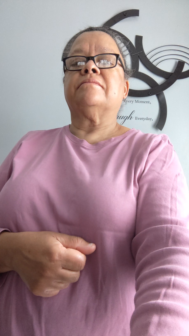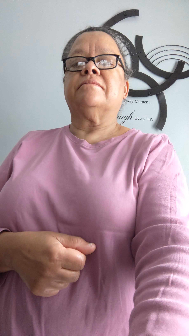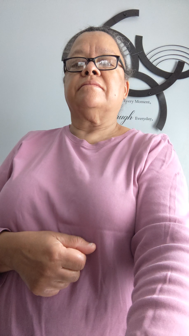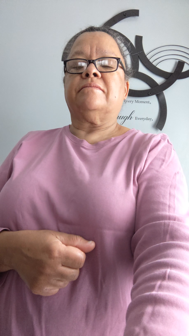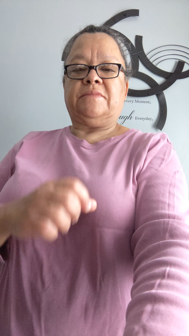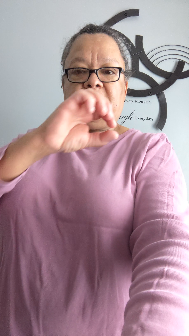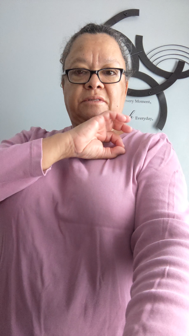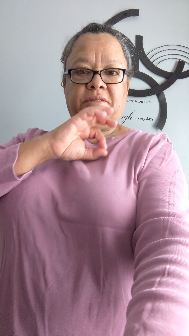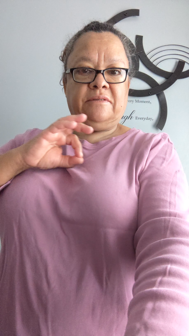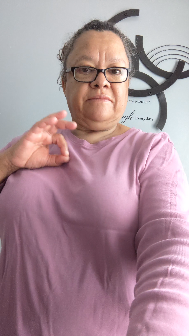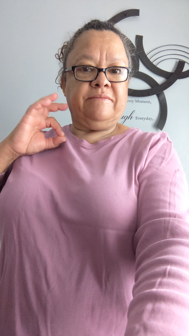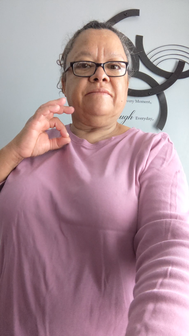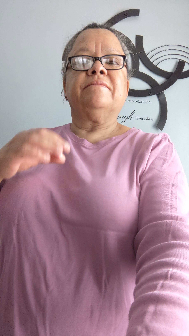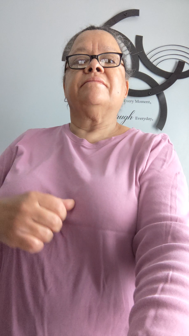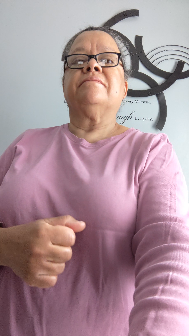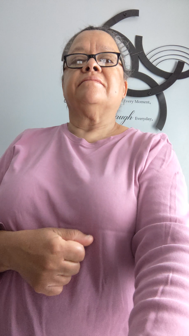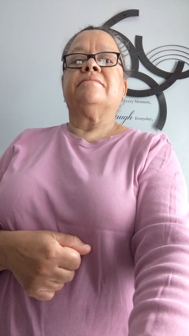beads